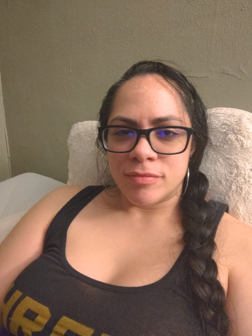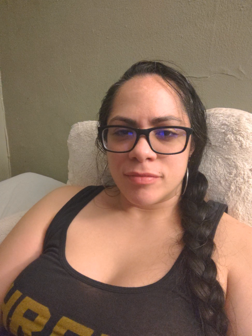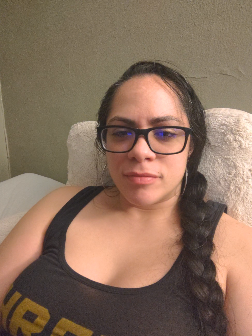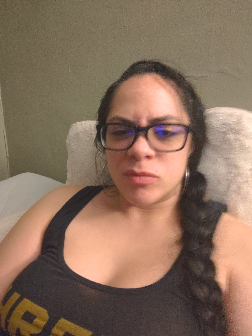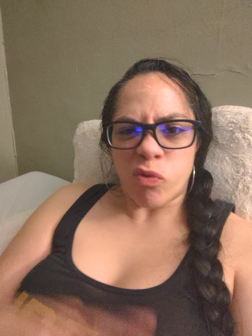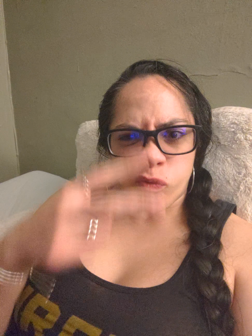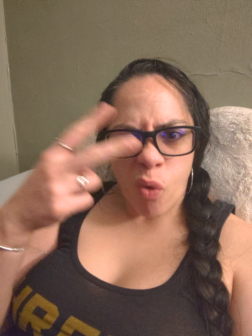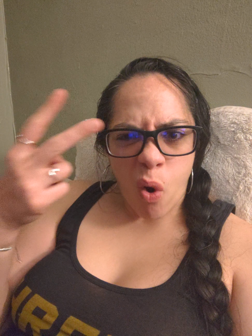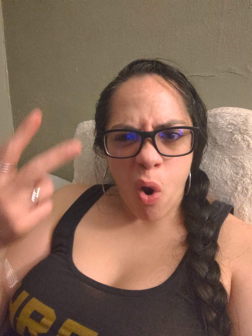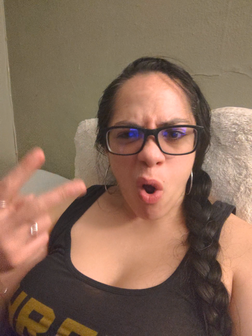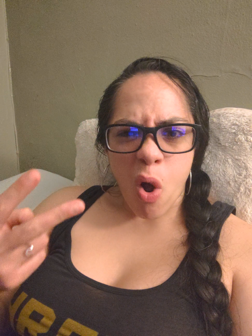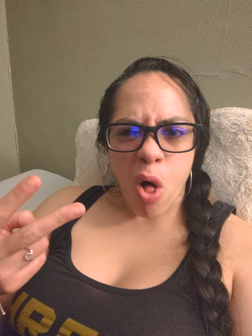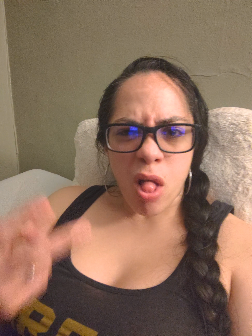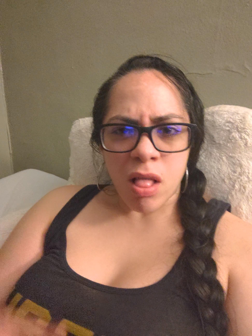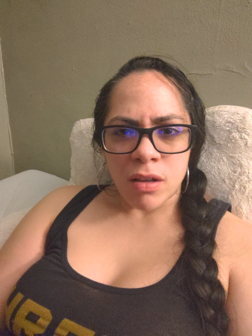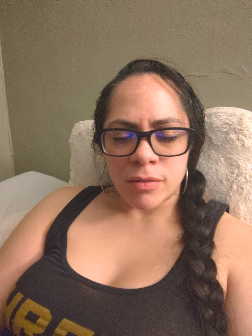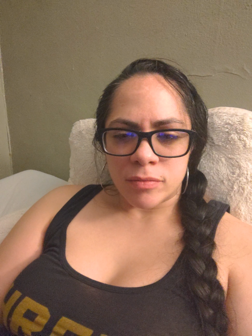fall